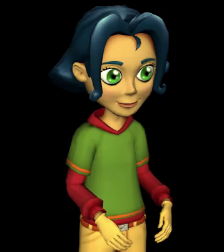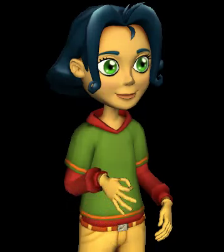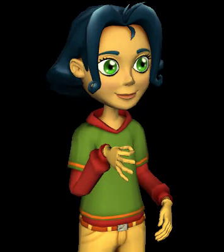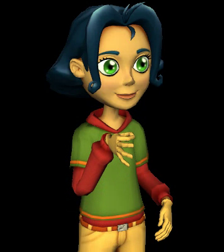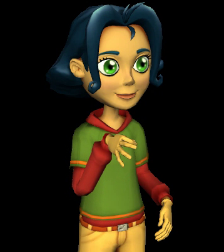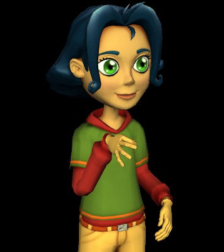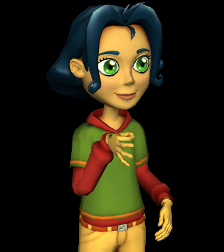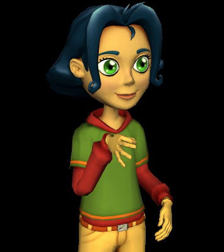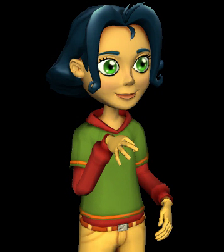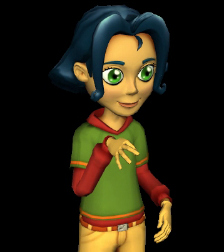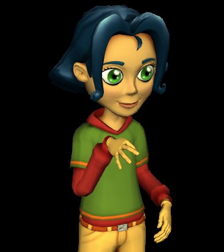إبرة